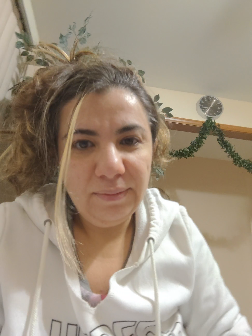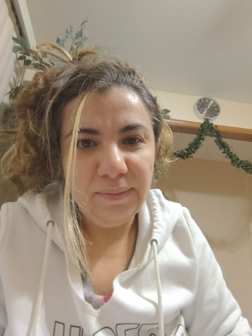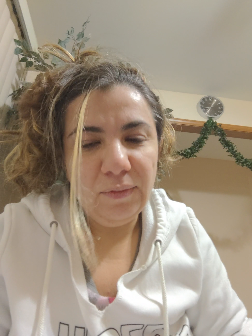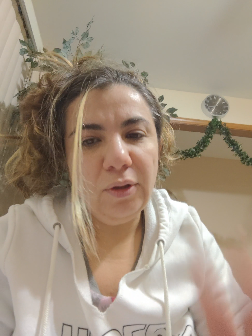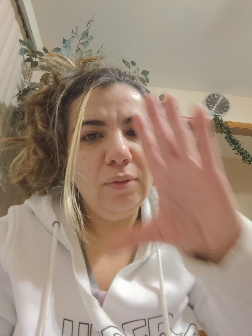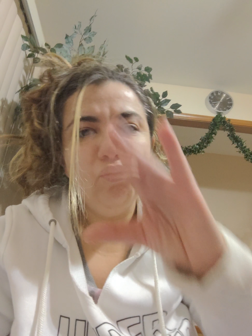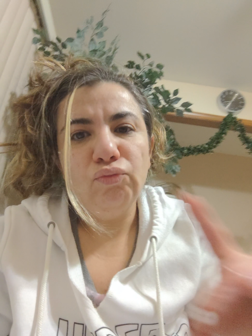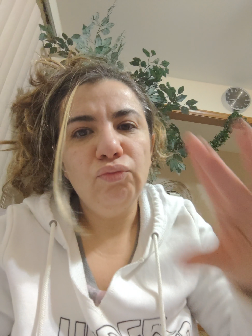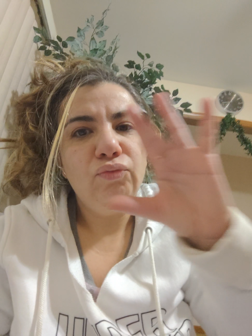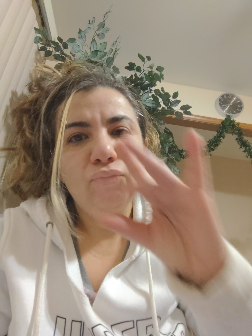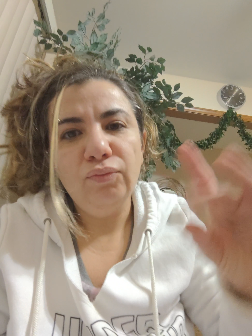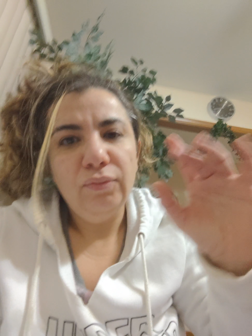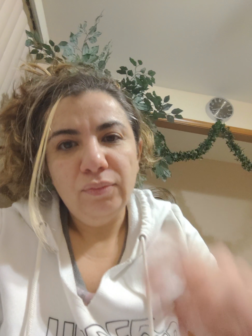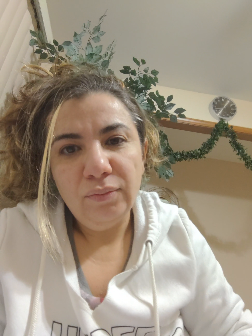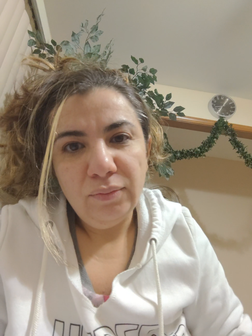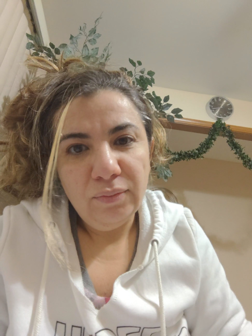story